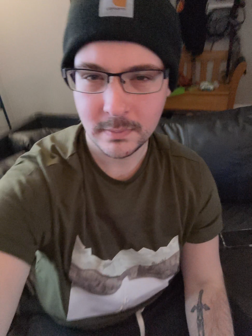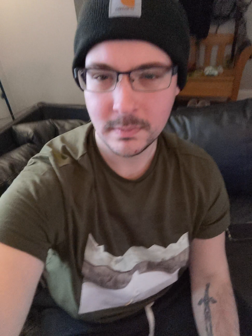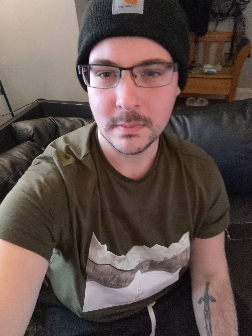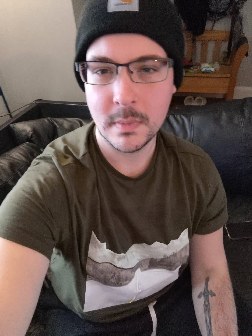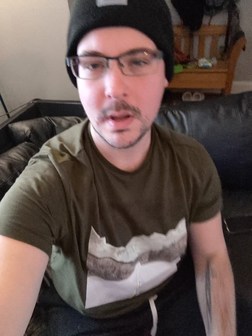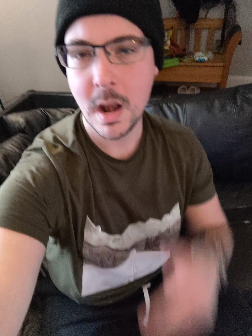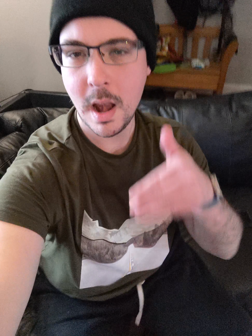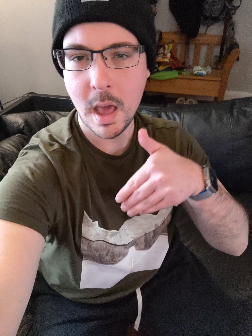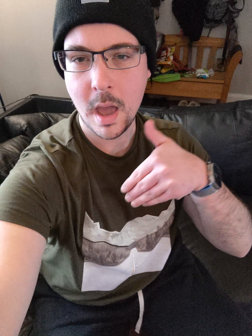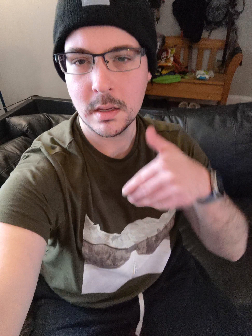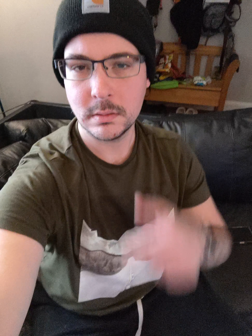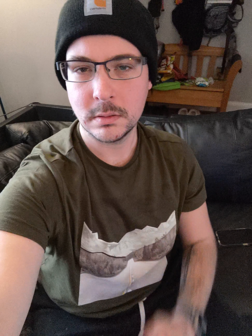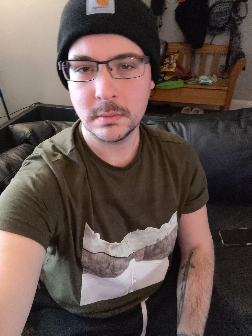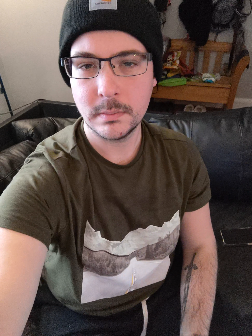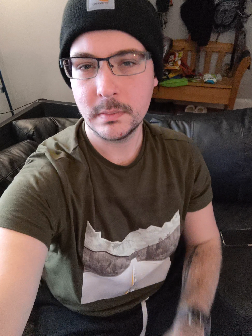night